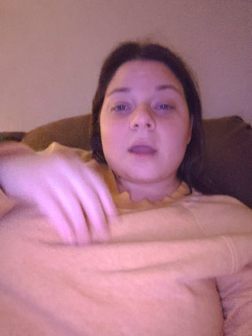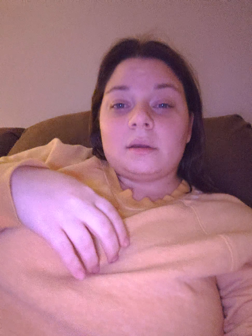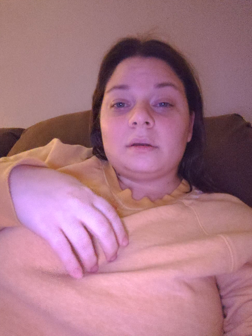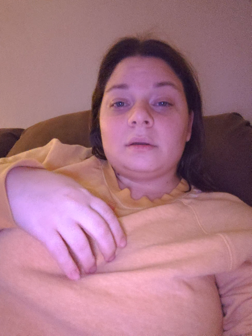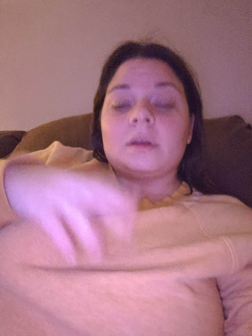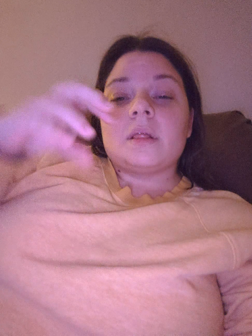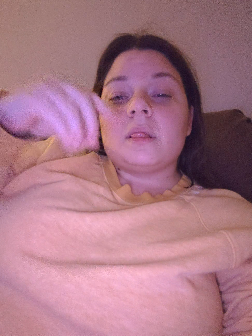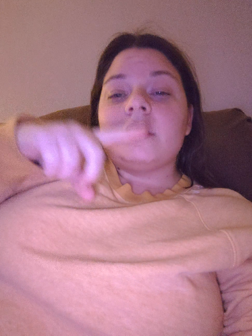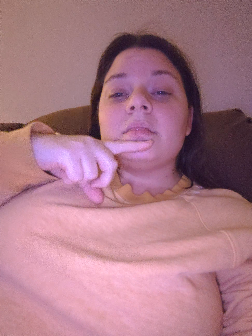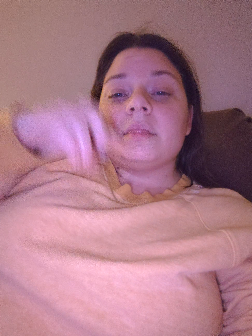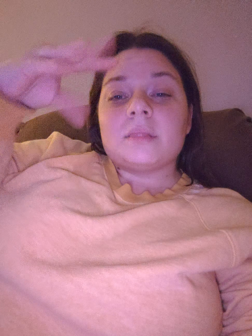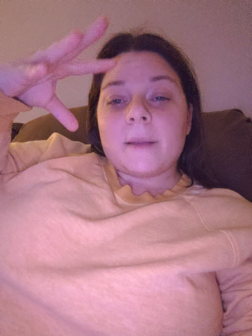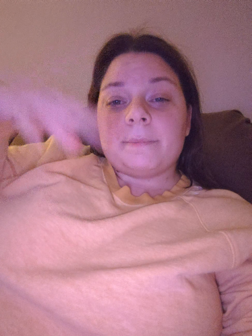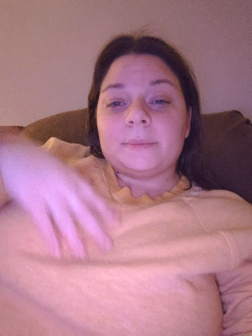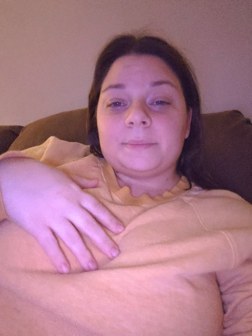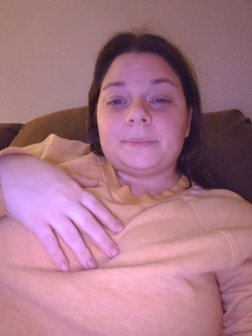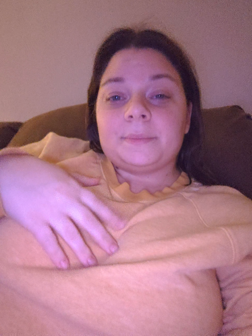lamp